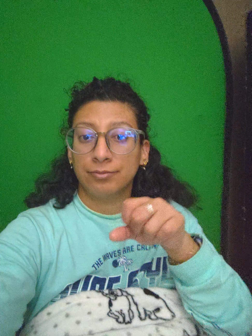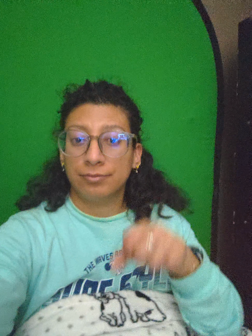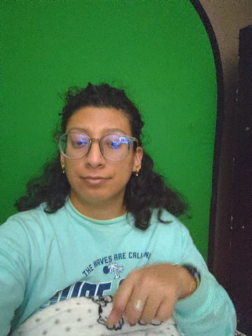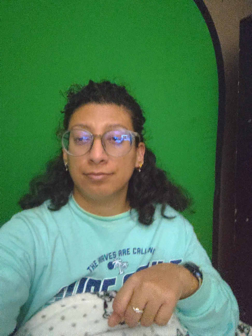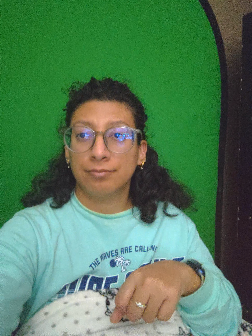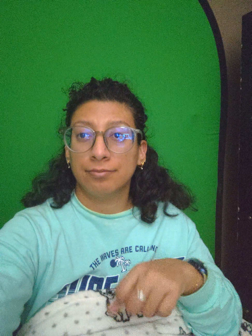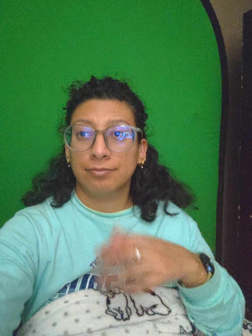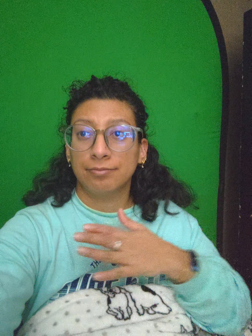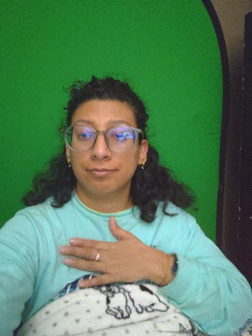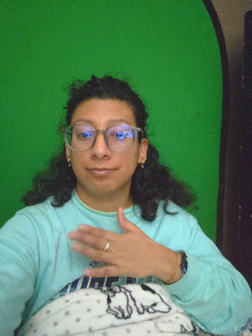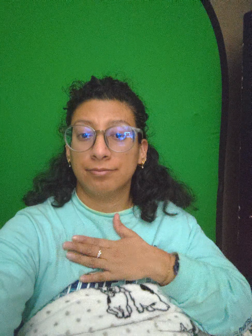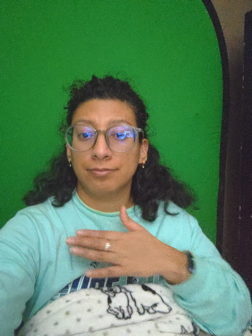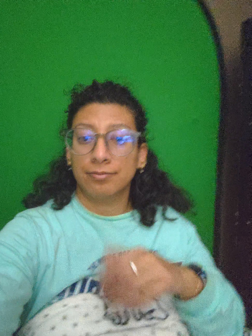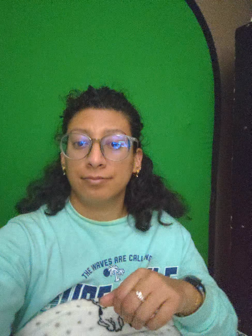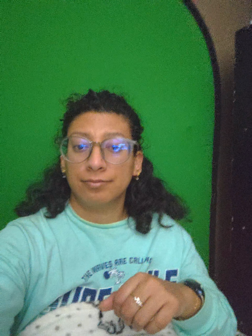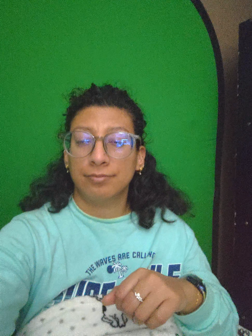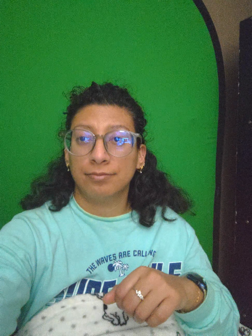my